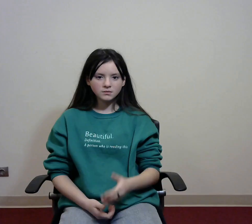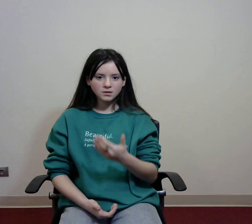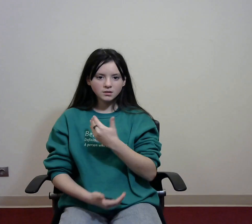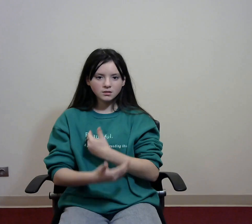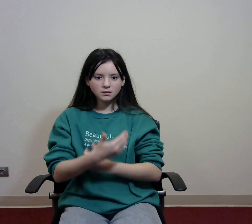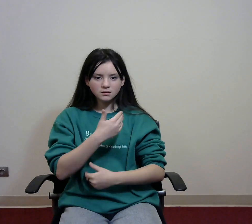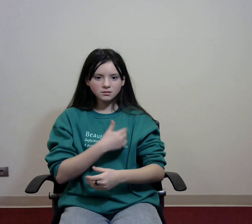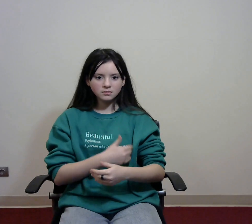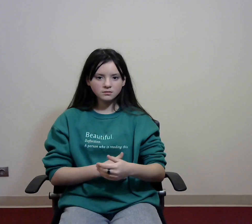əlil